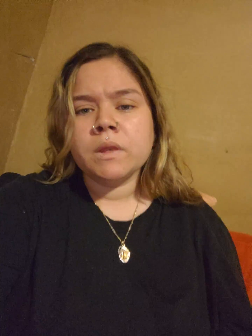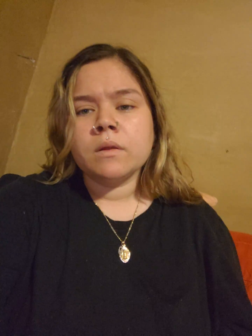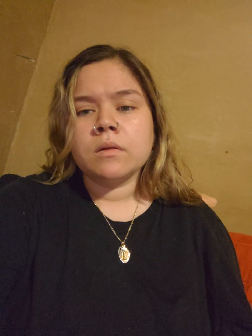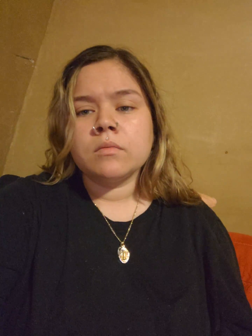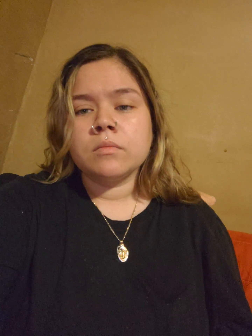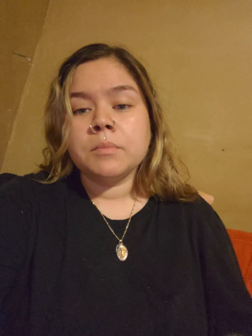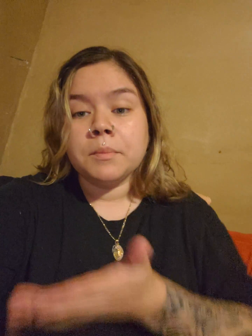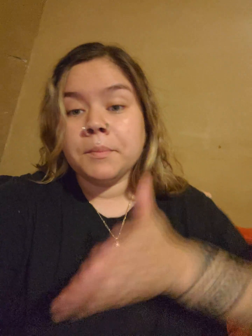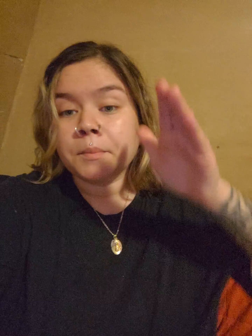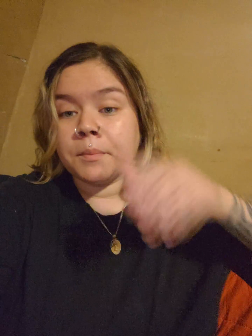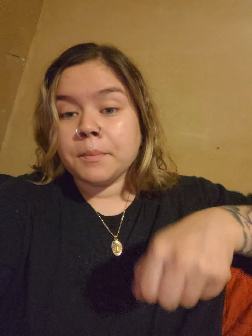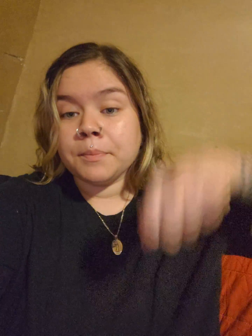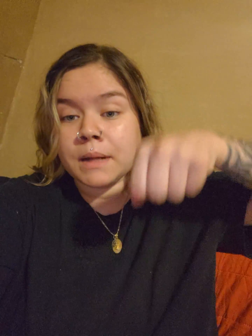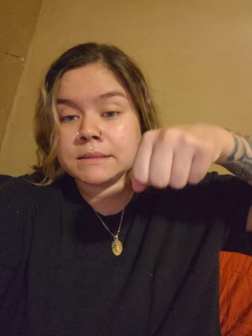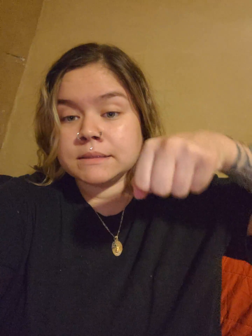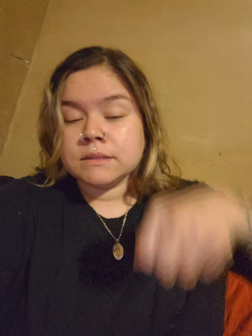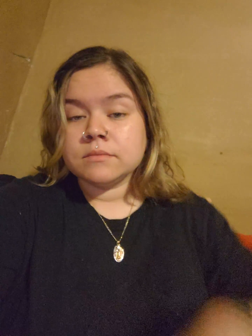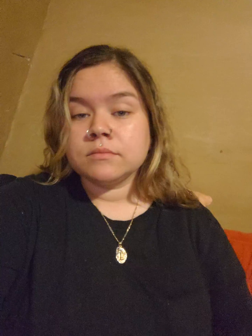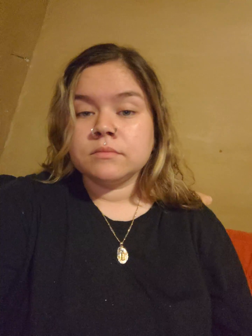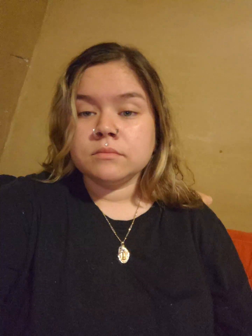basket